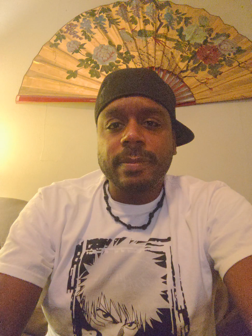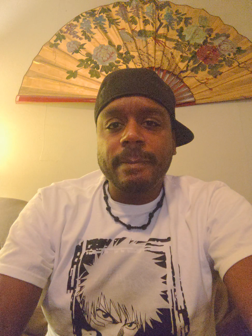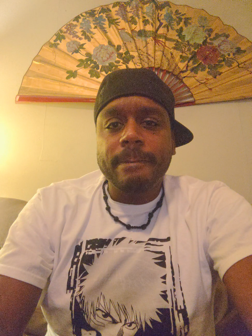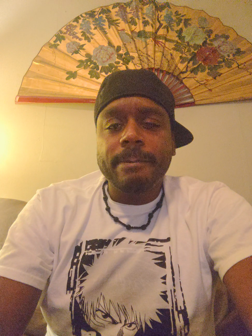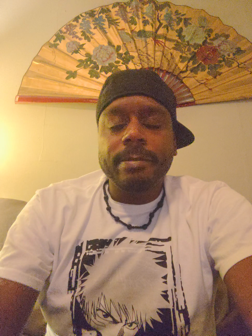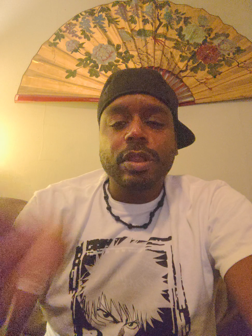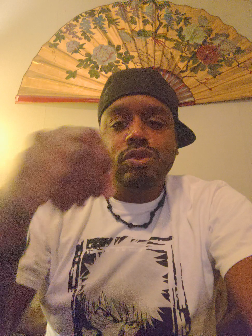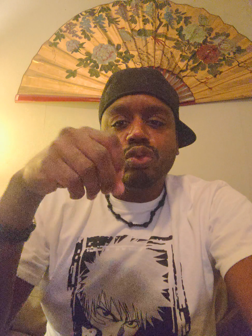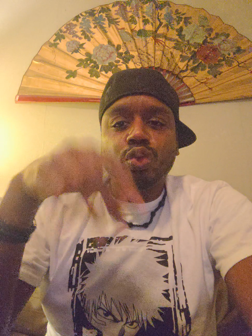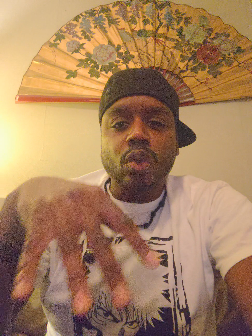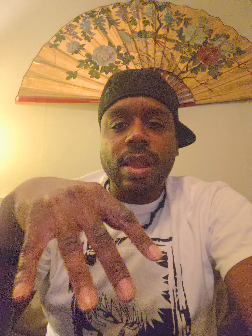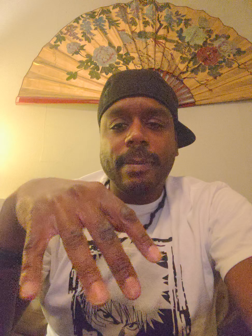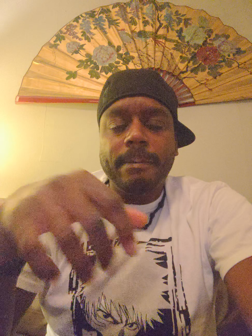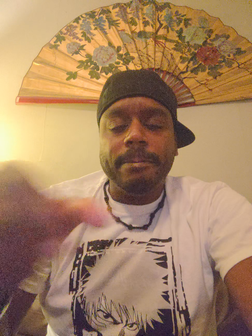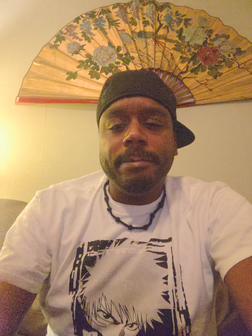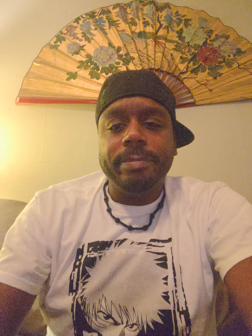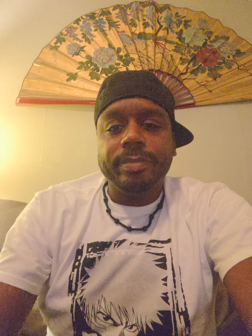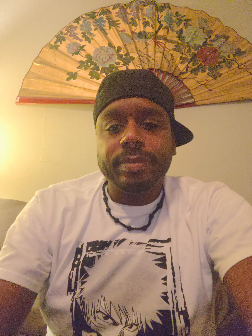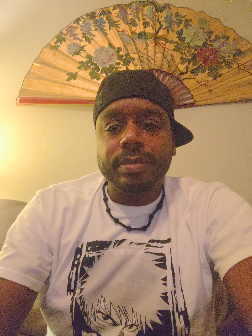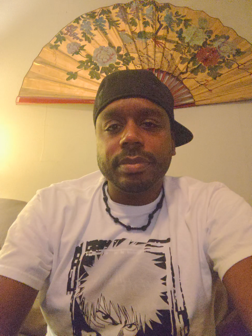drop